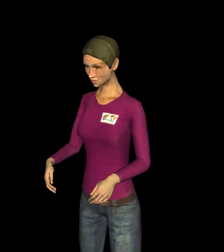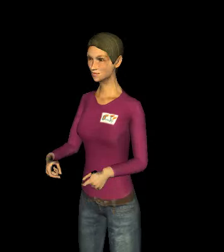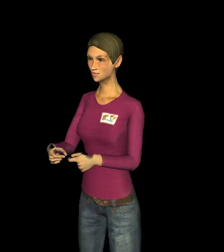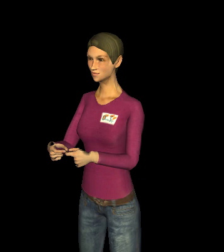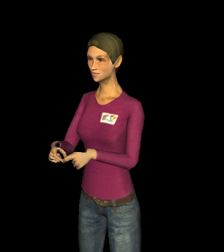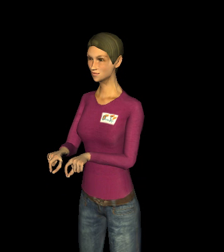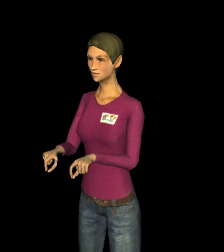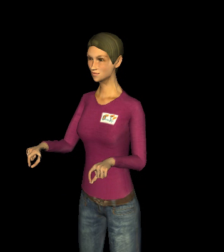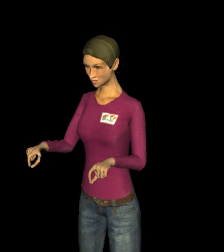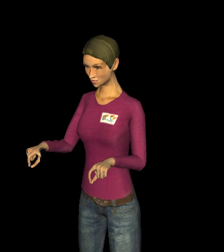يفحص